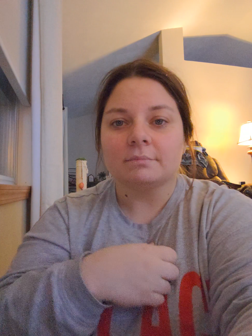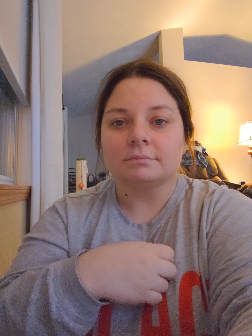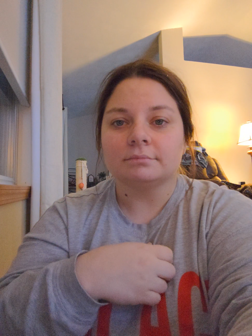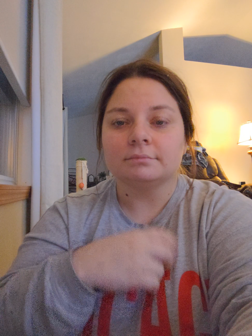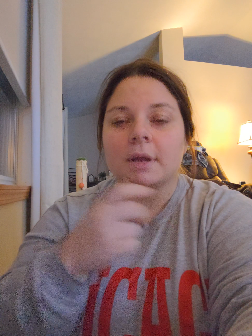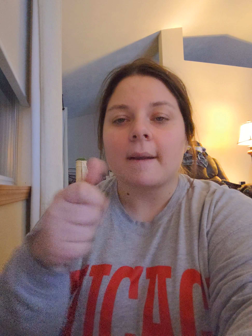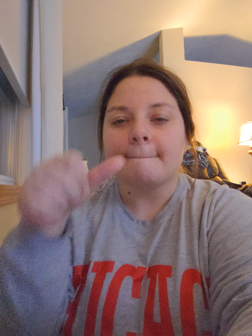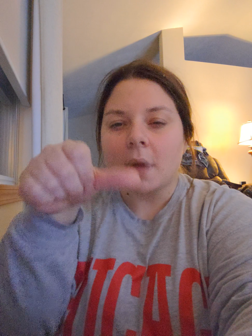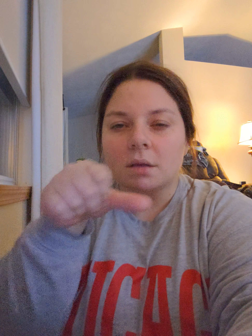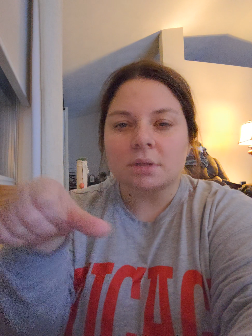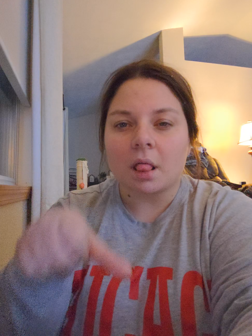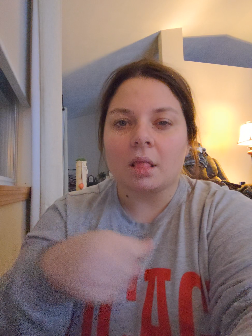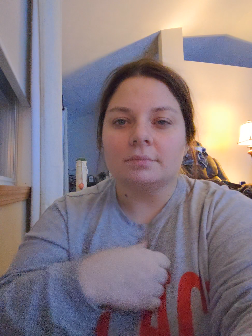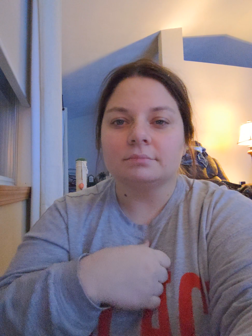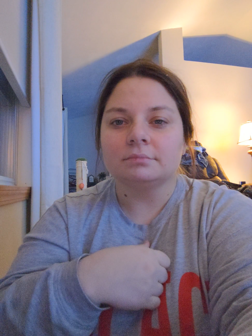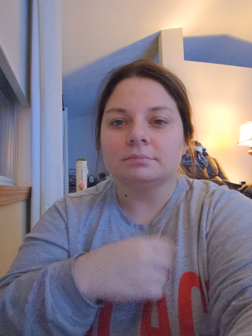puzzle